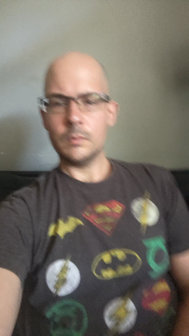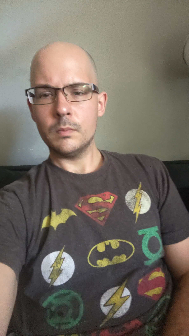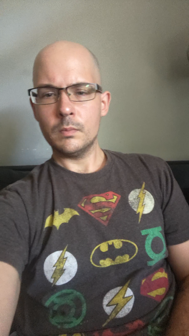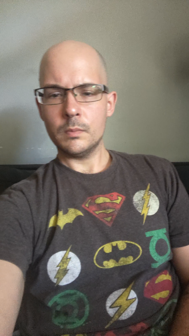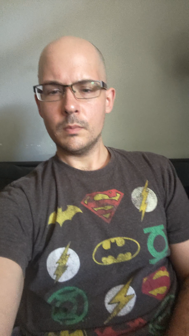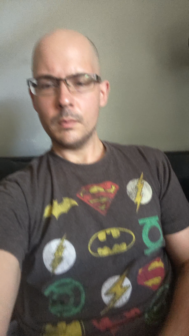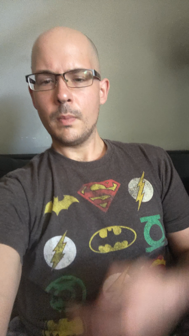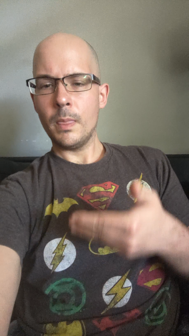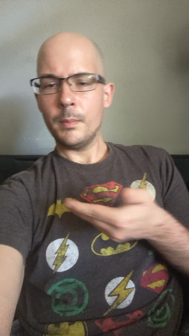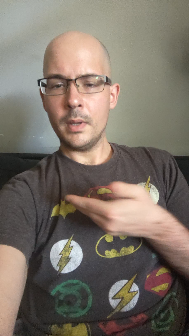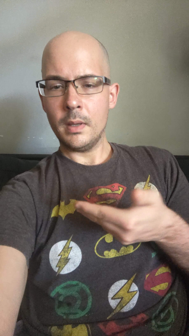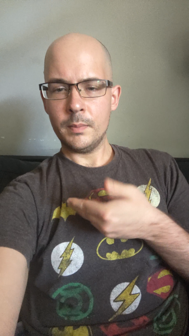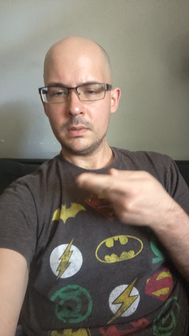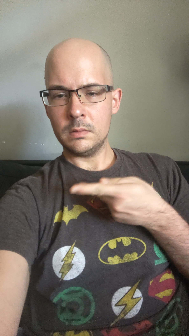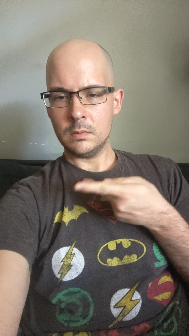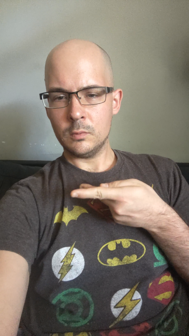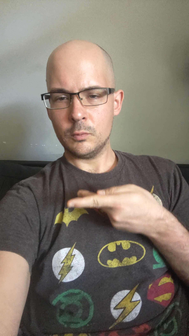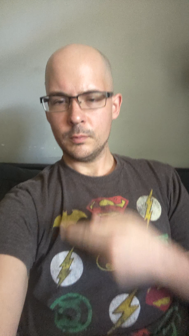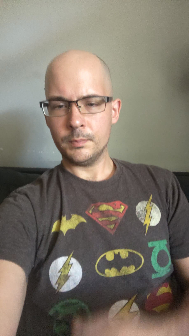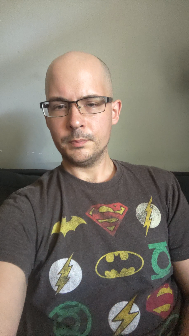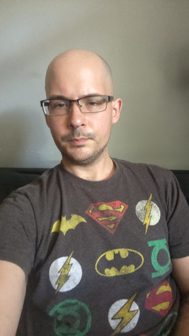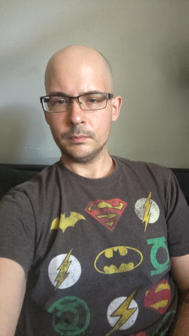babysitter